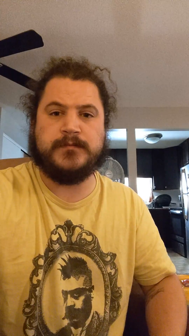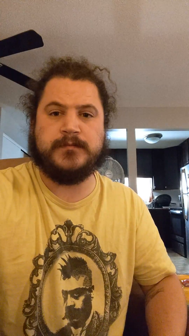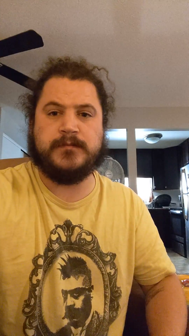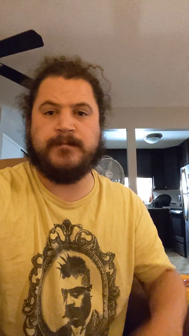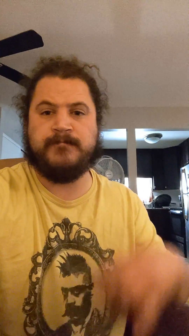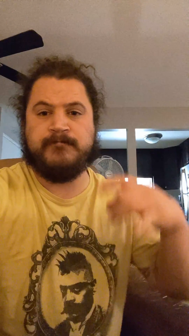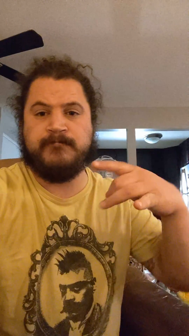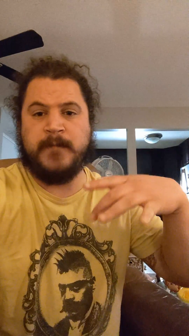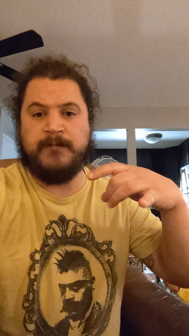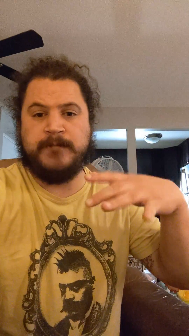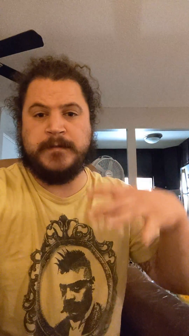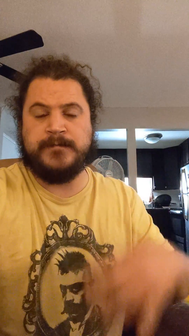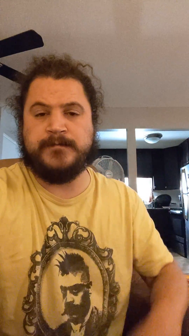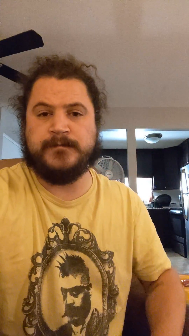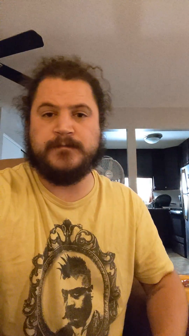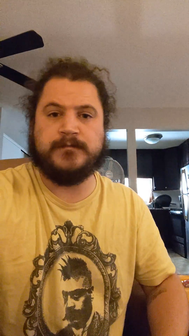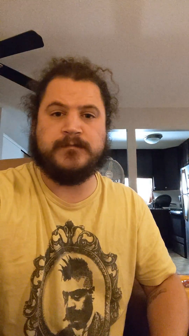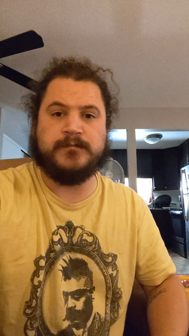pumpkin